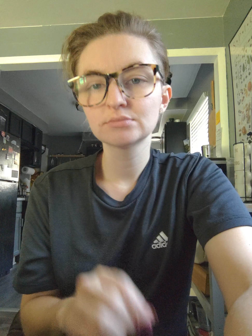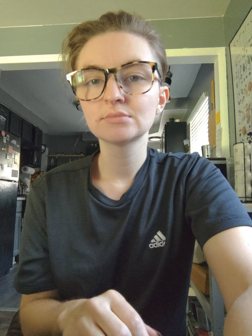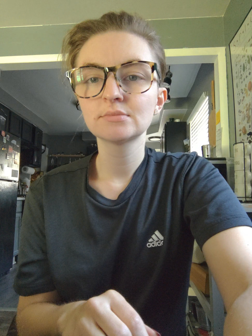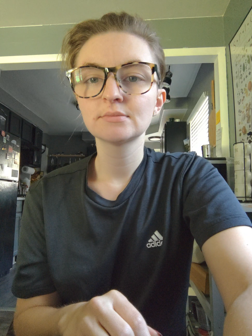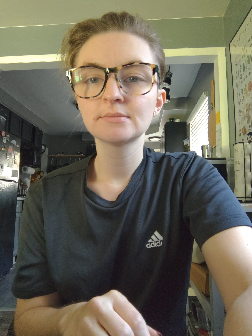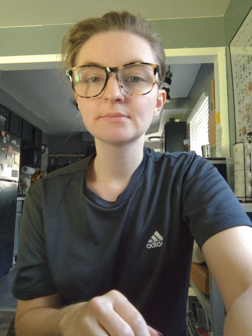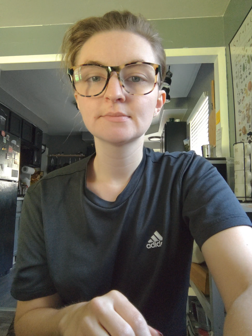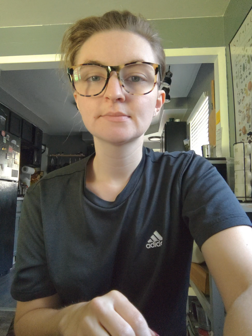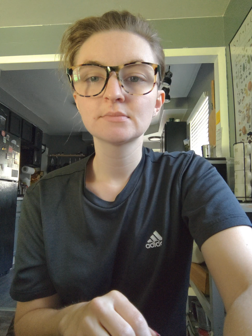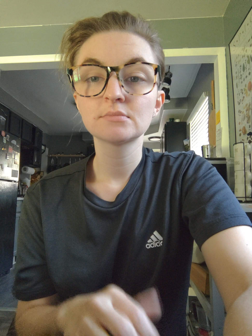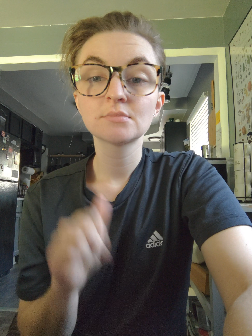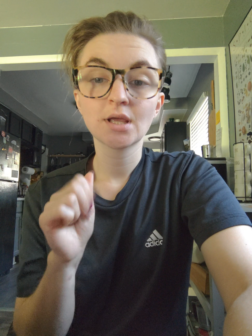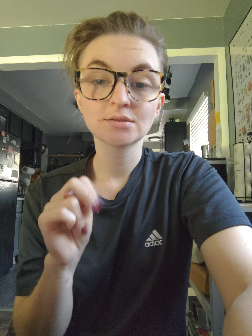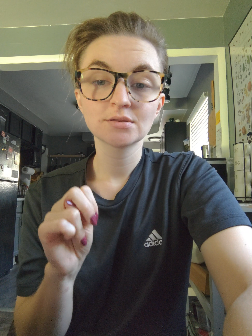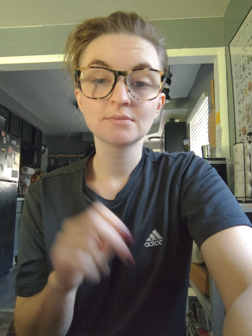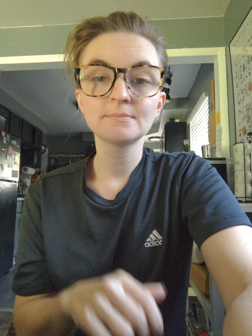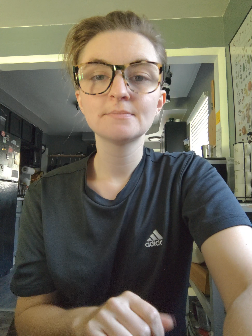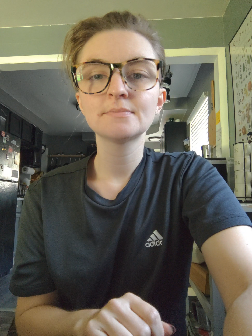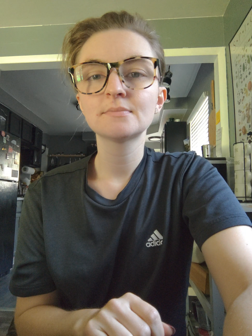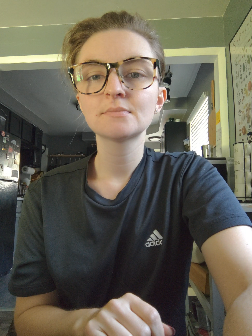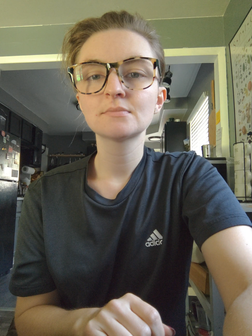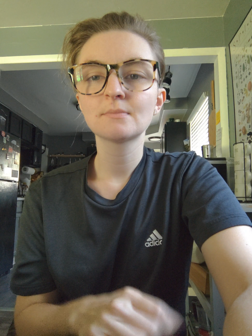an